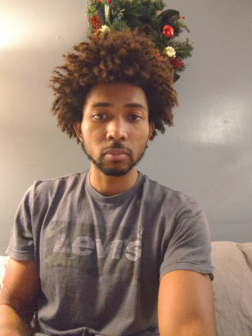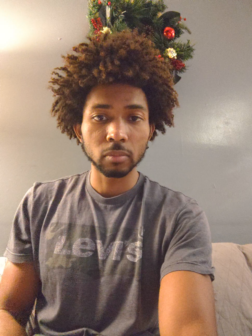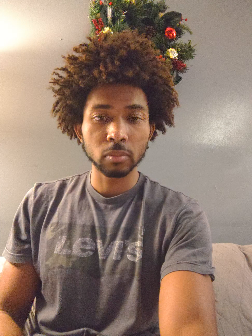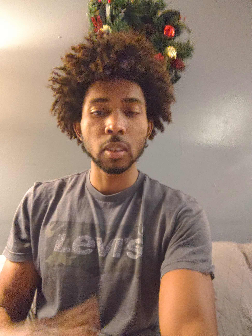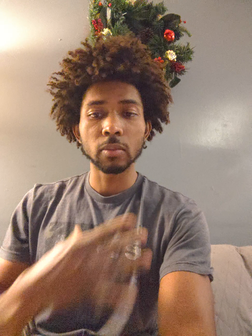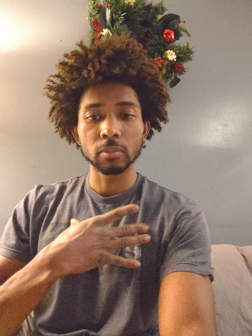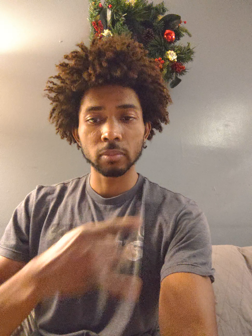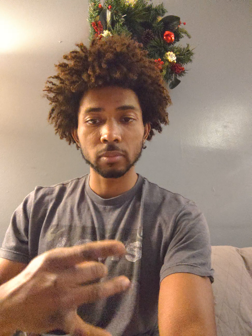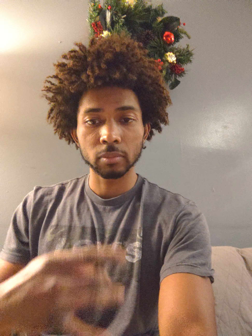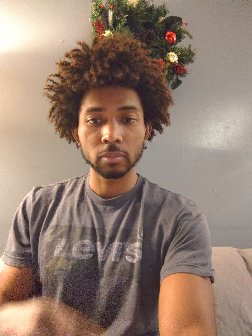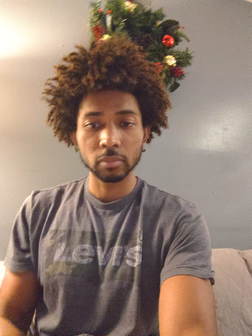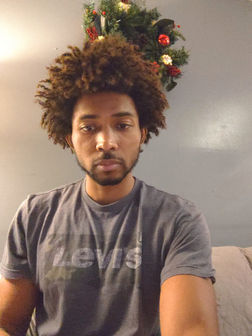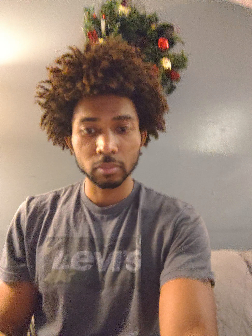like